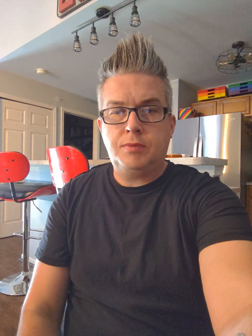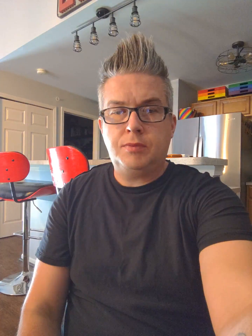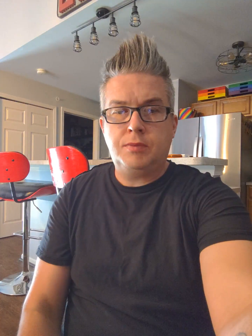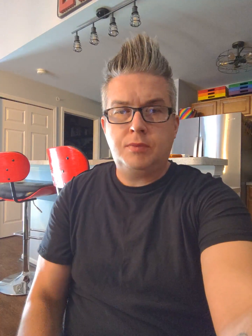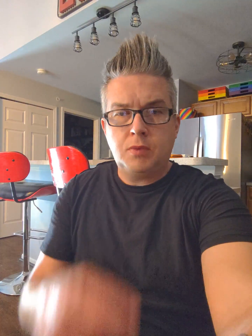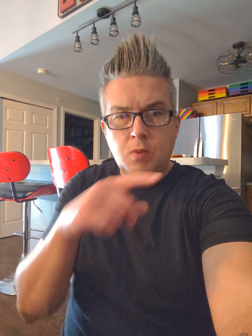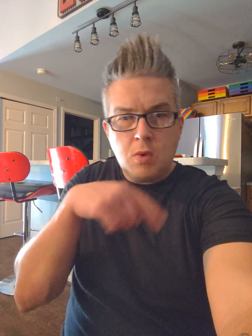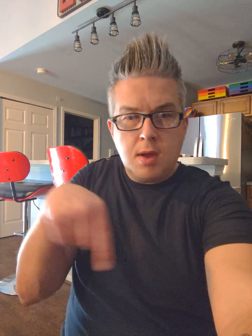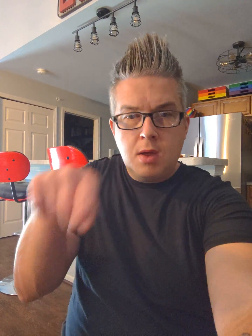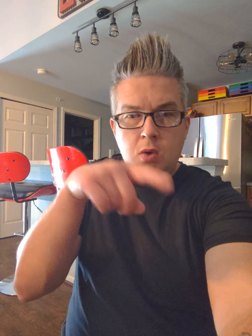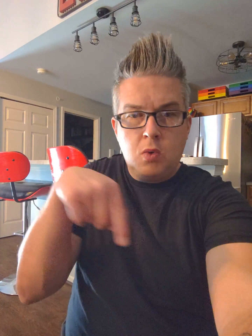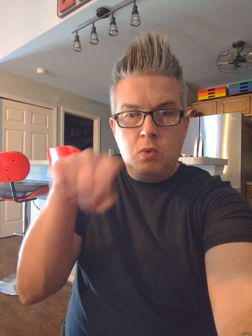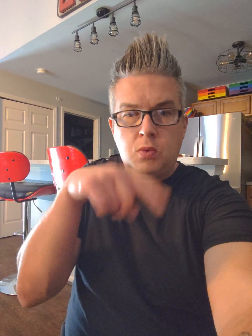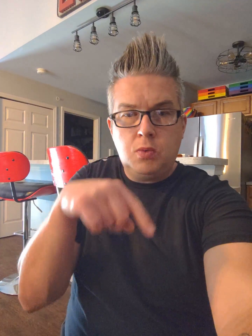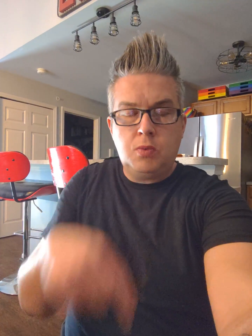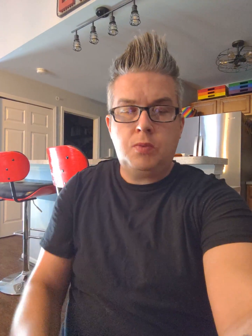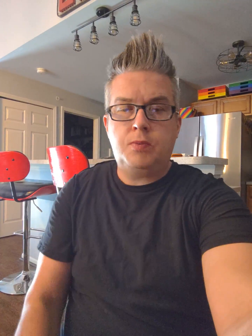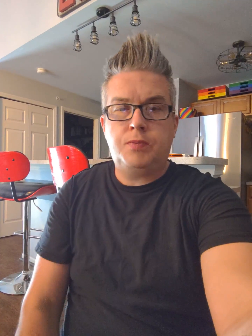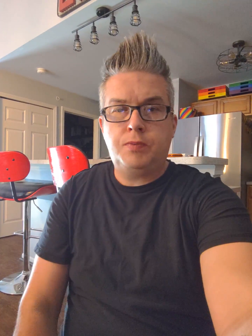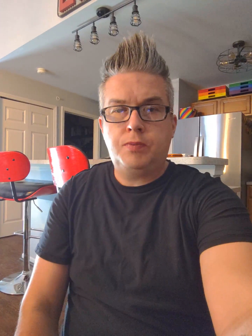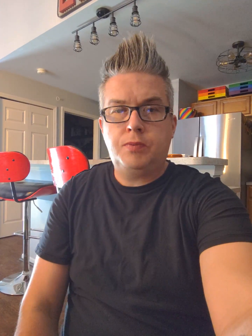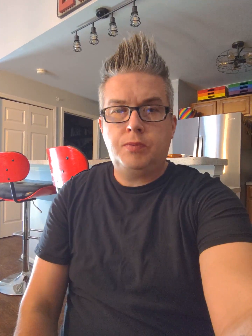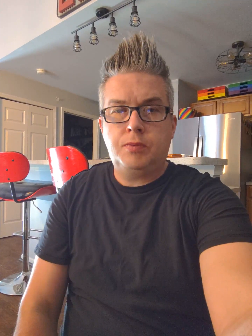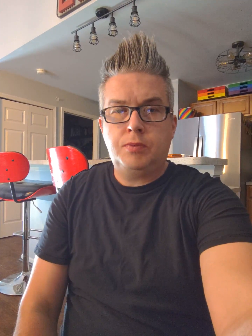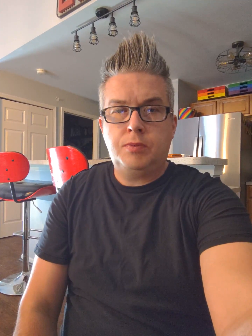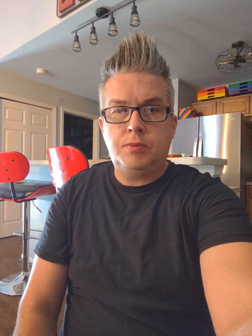around